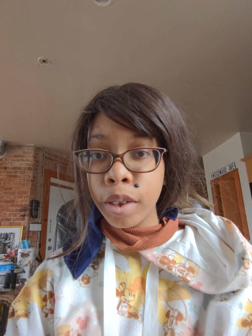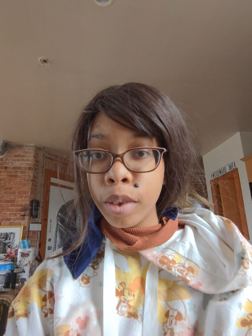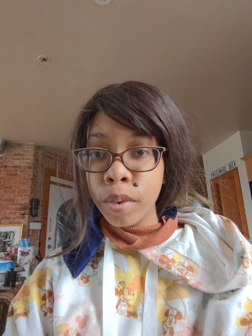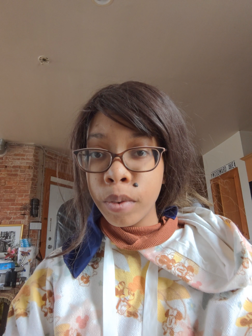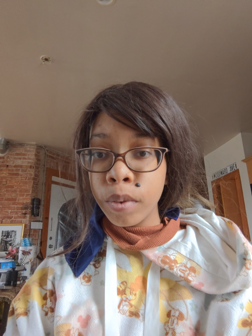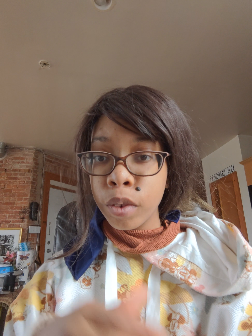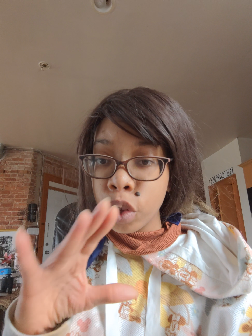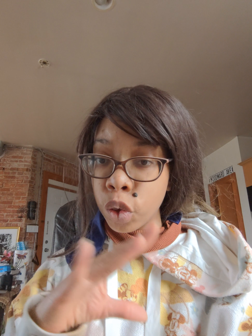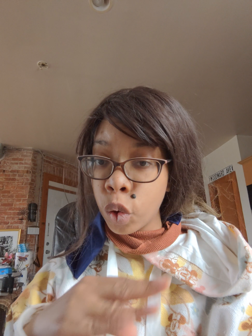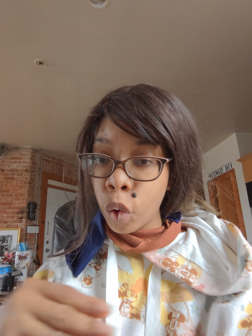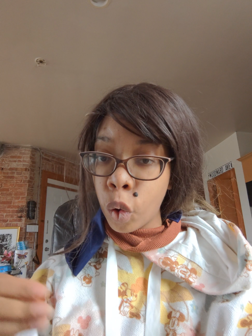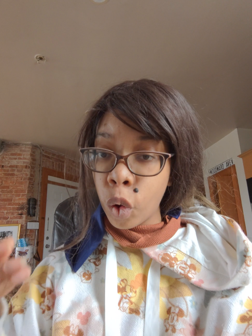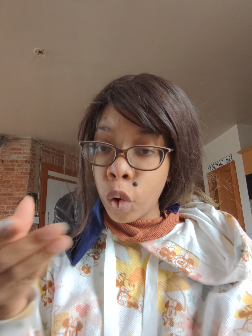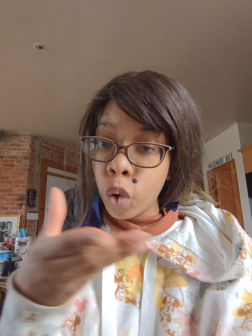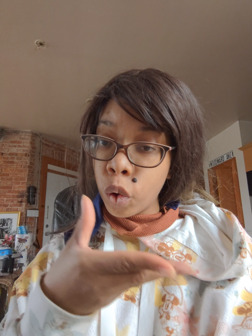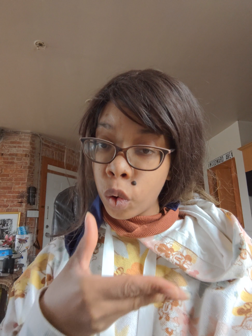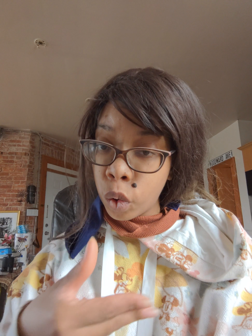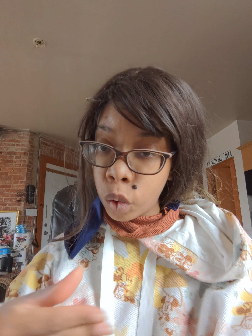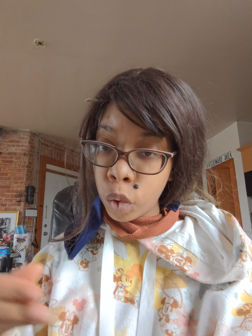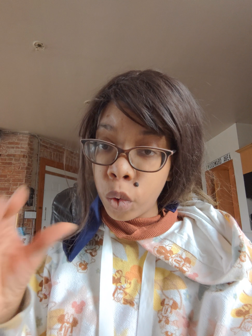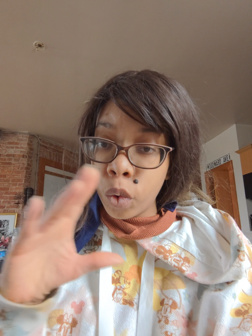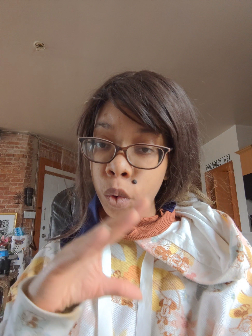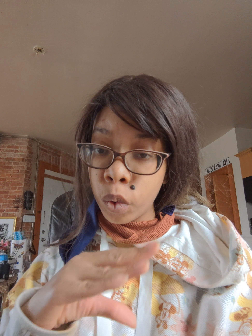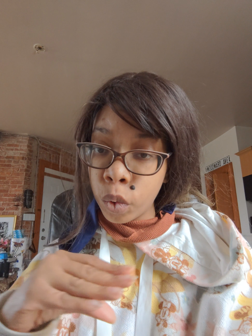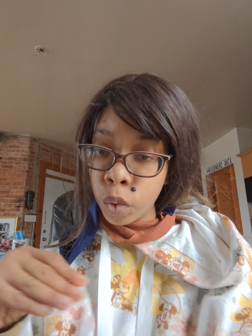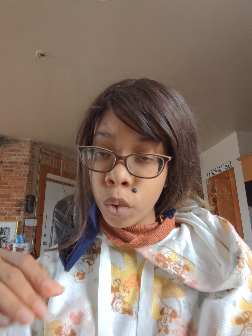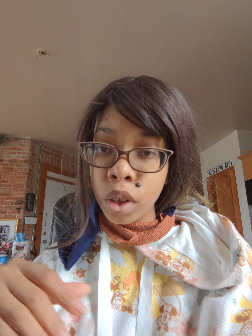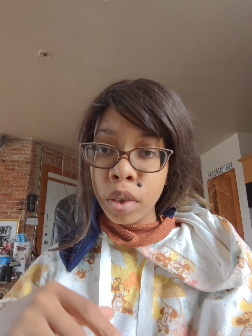story